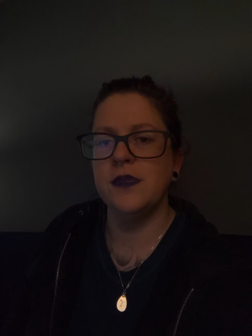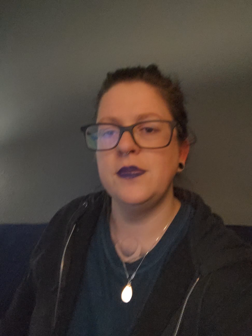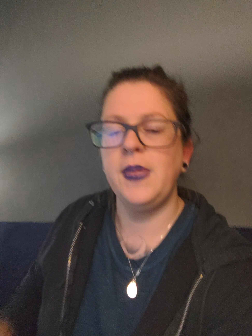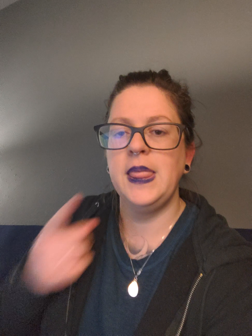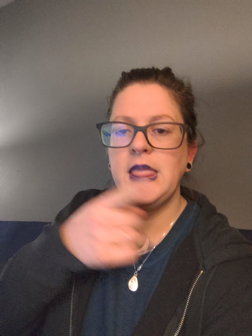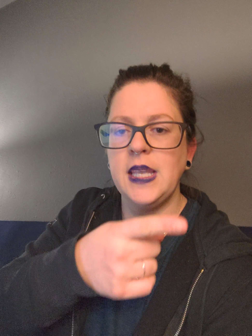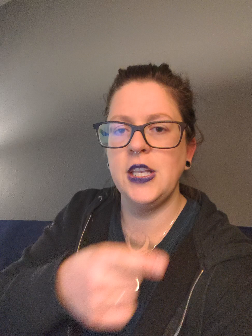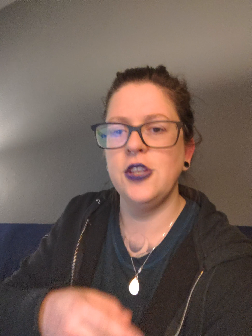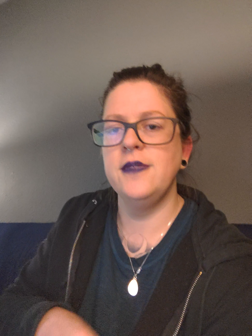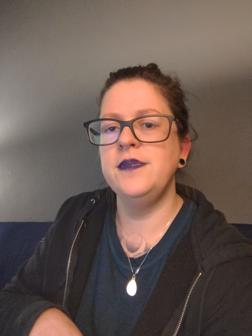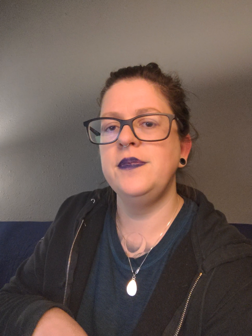there